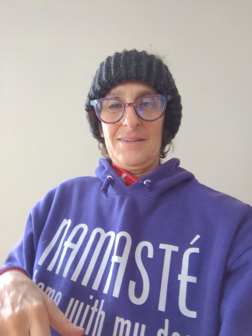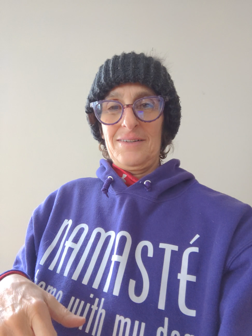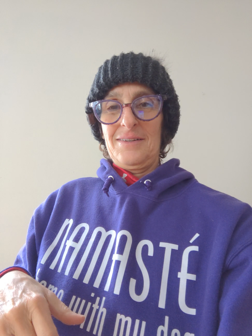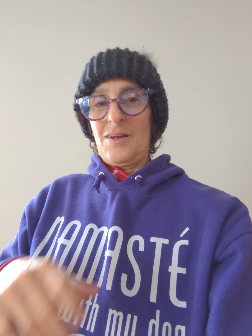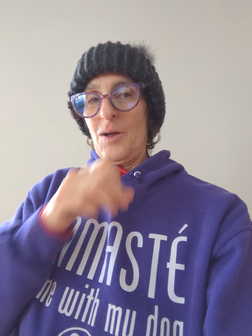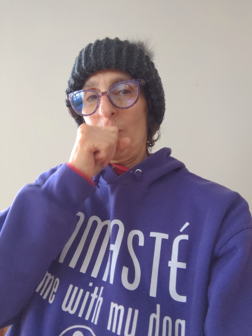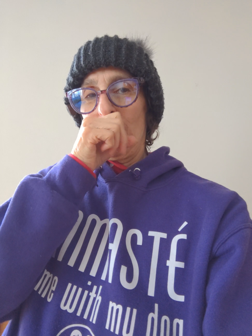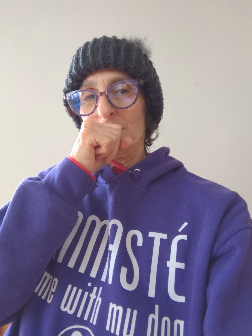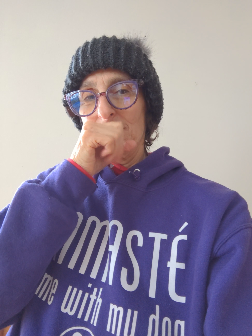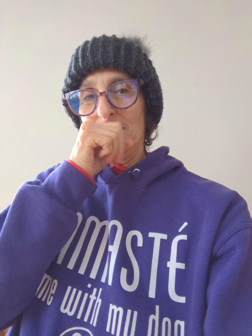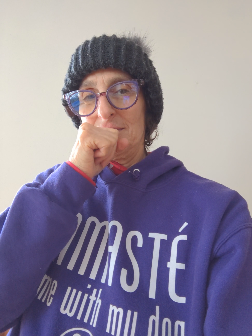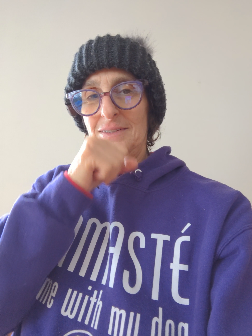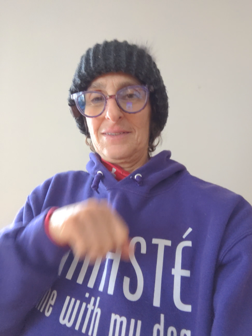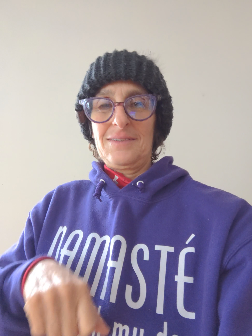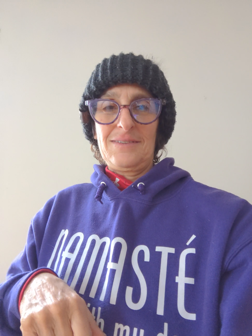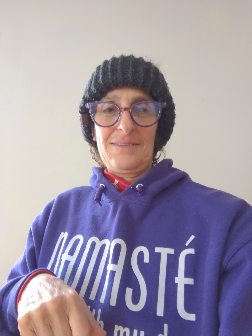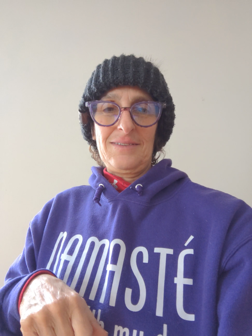orange